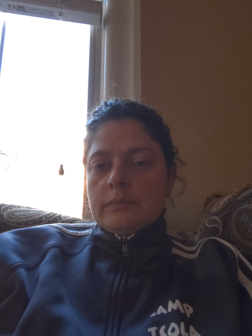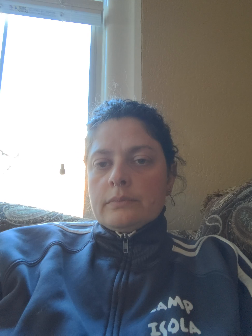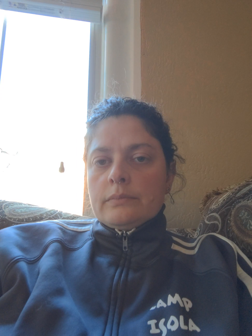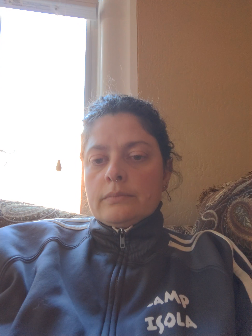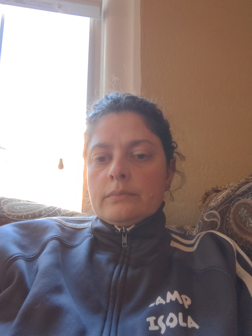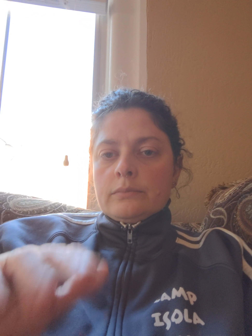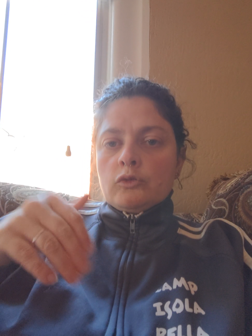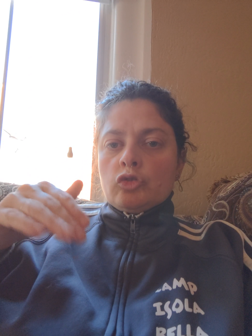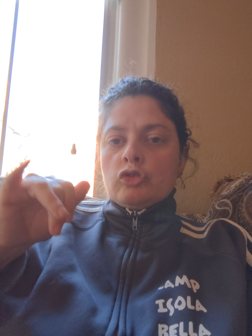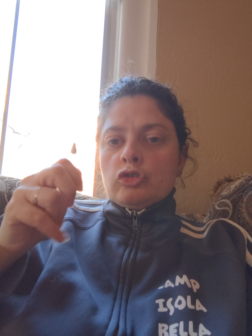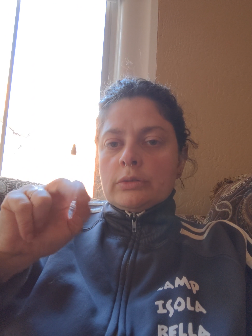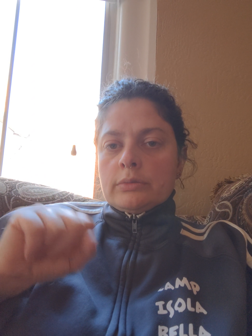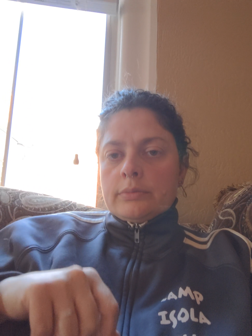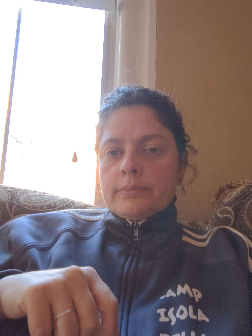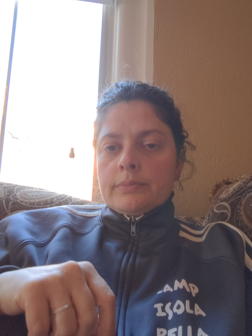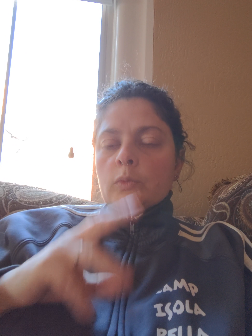jeans